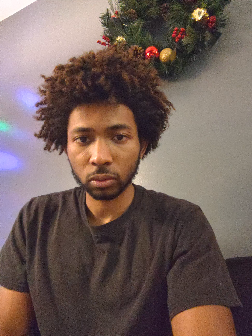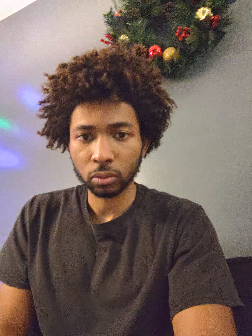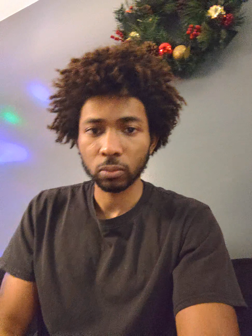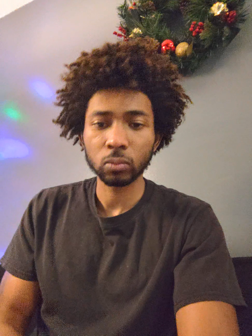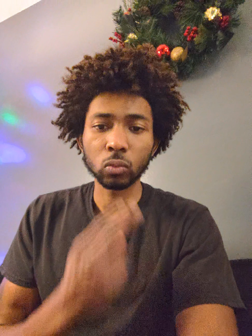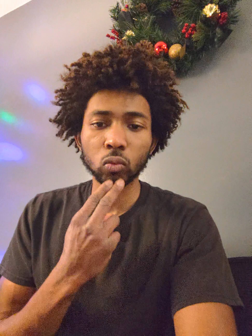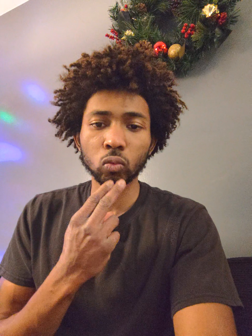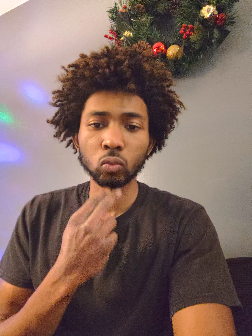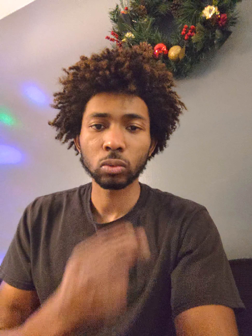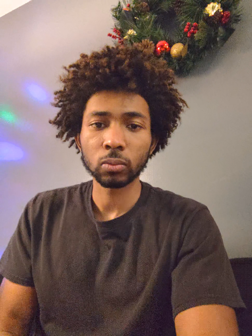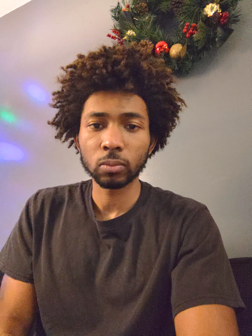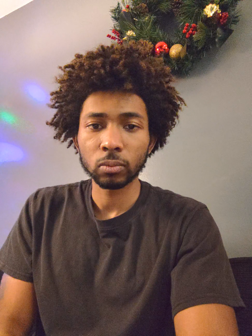cute